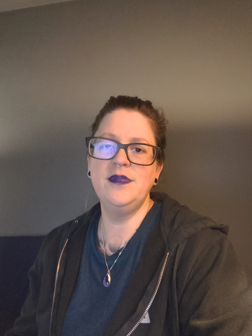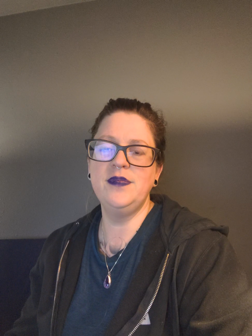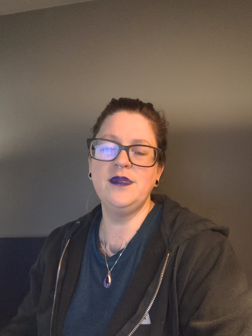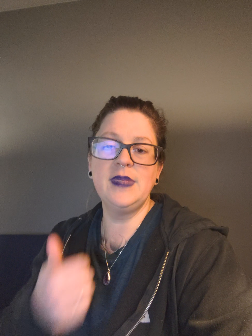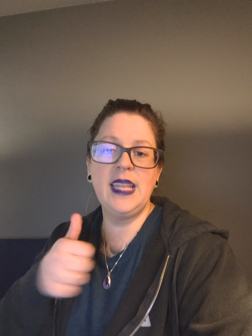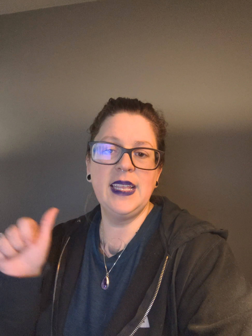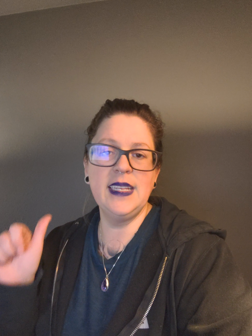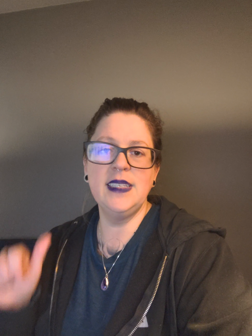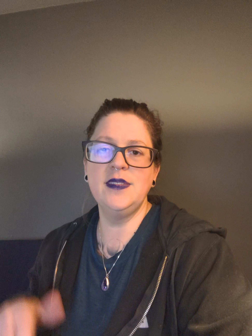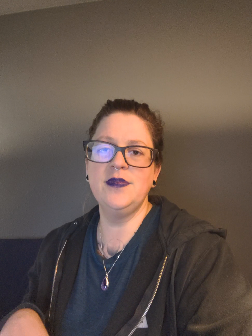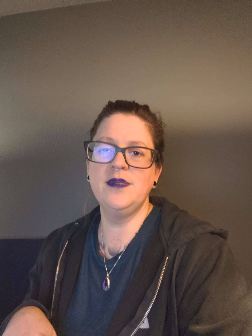any